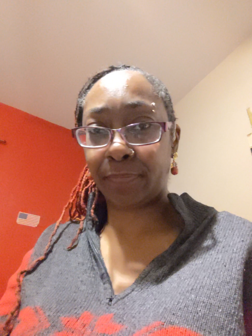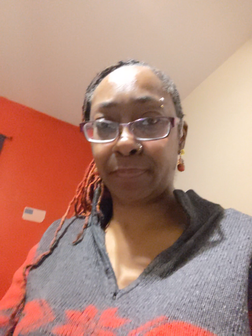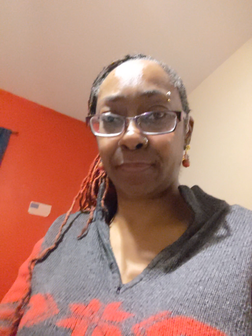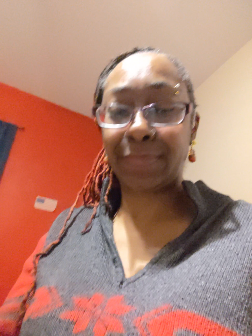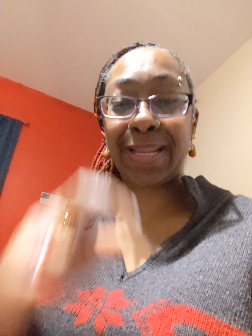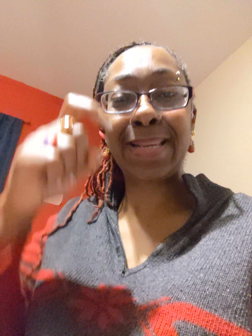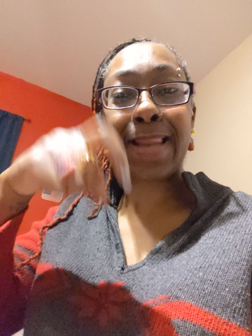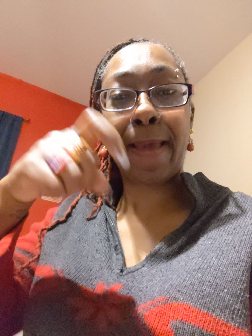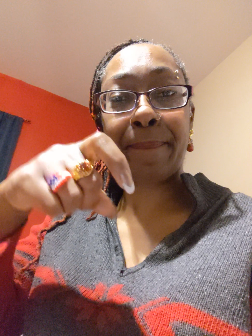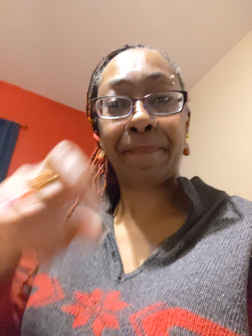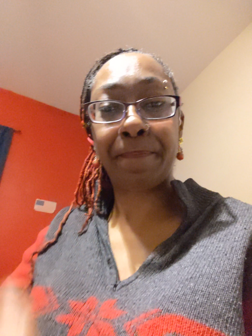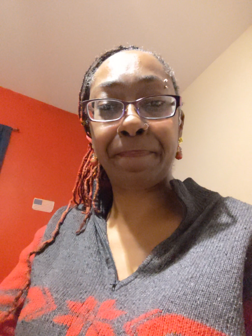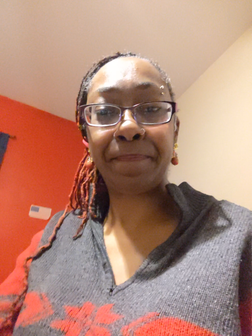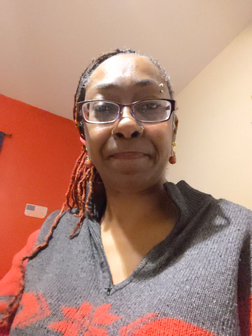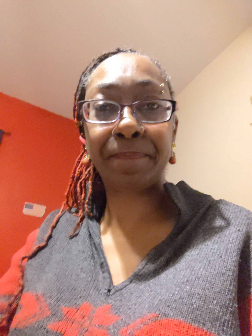time